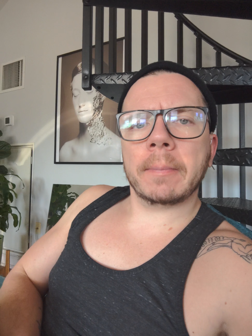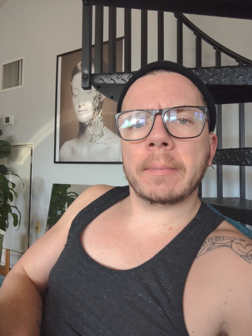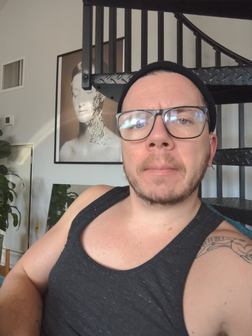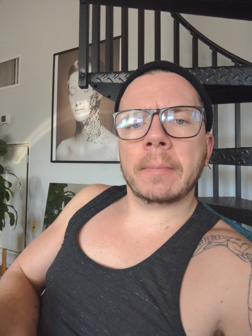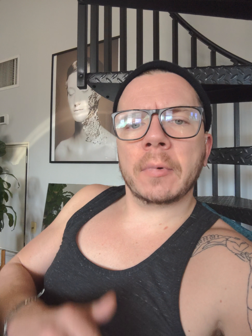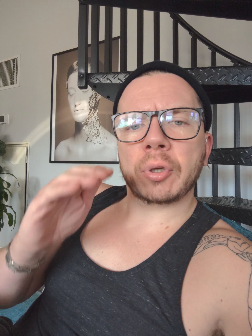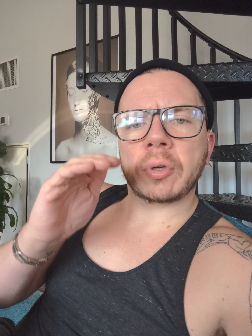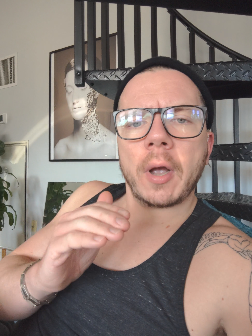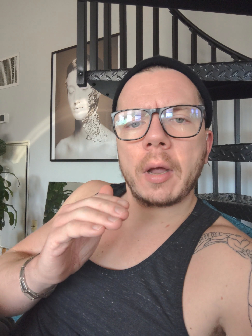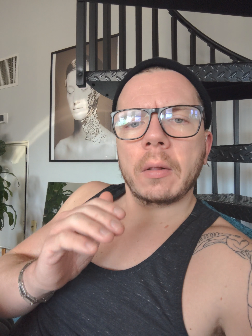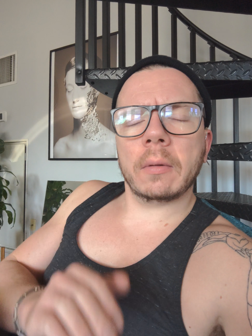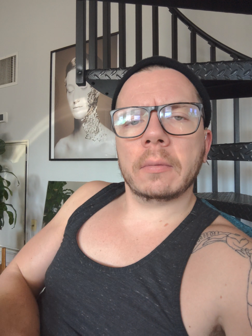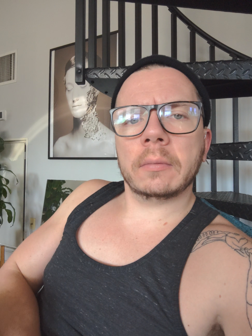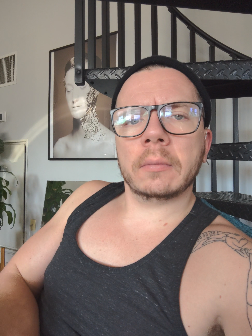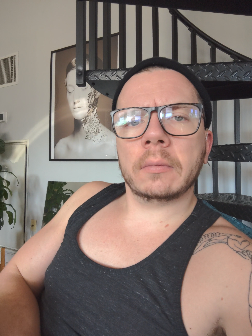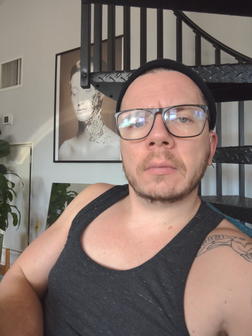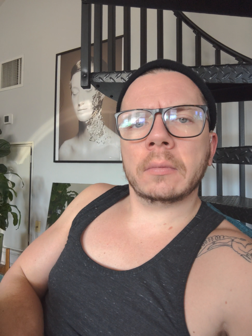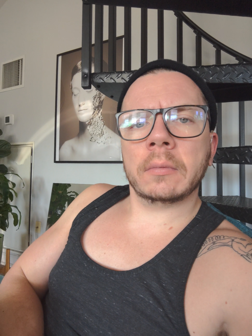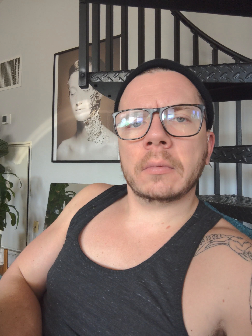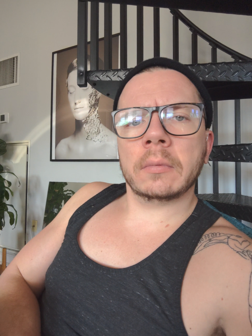child